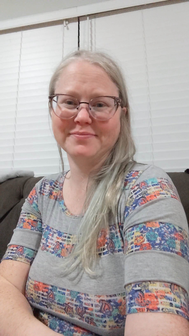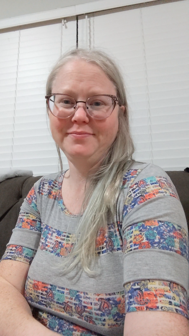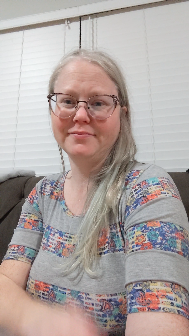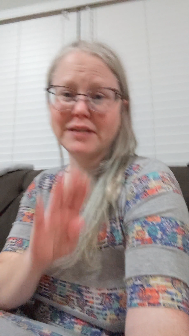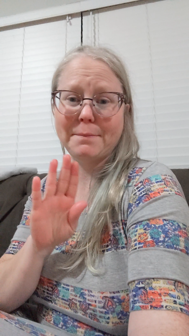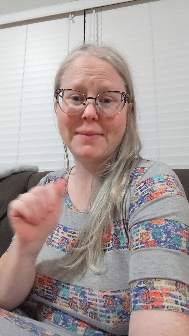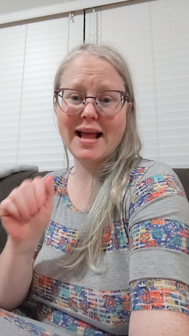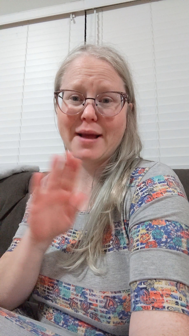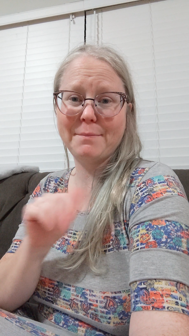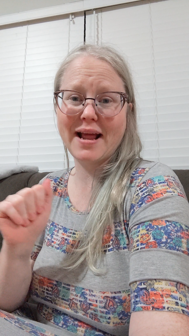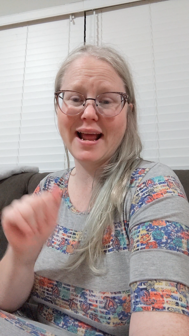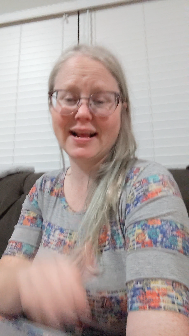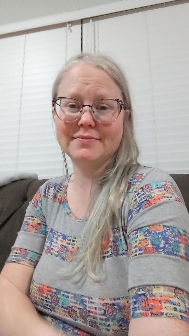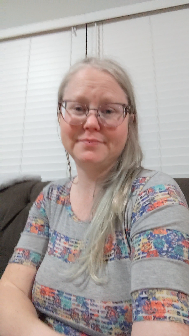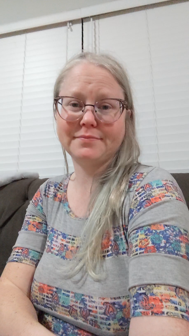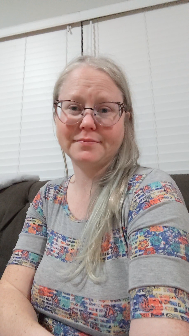baa baa